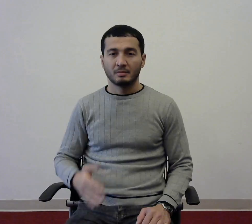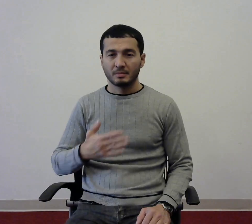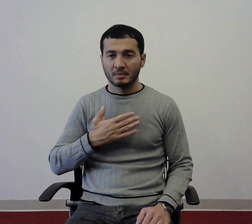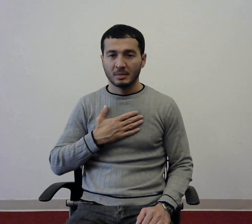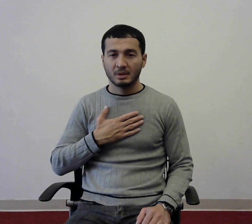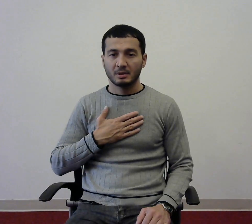mənim